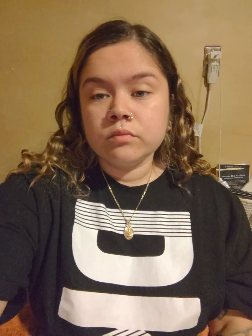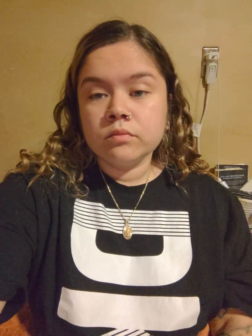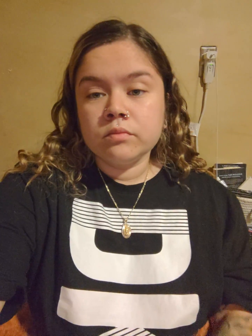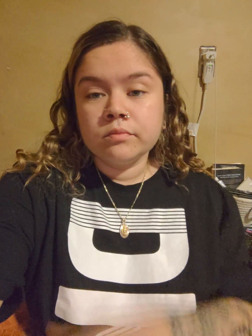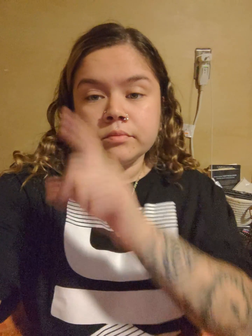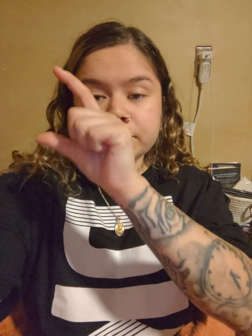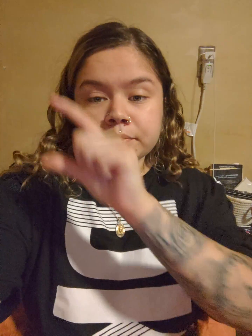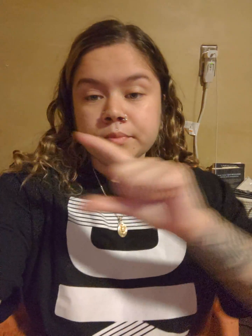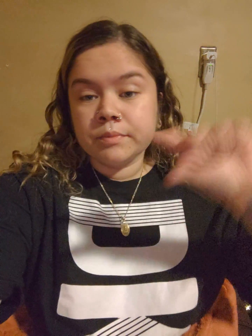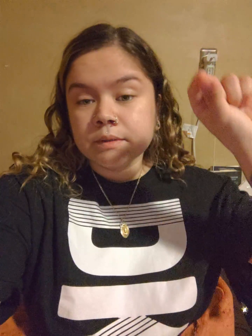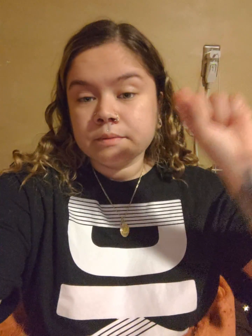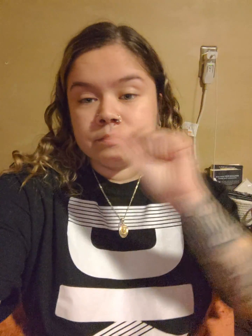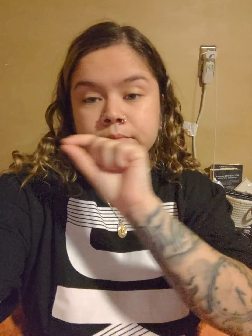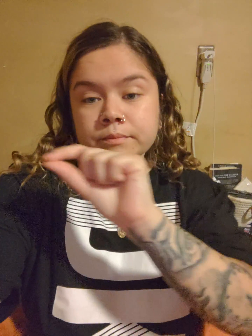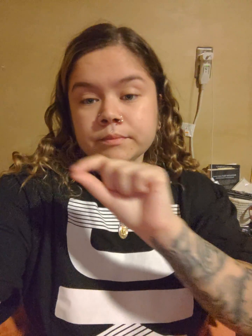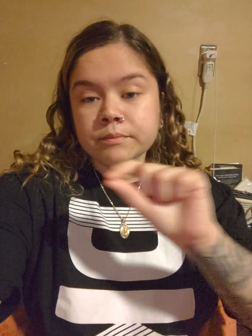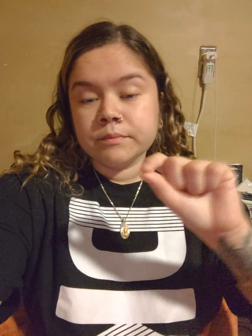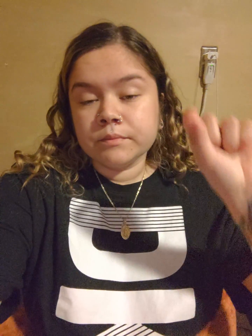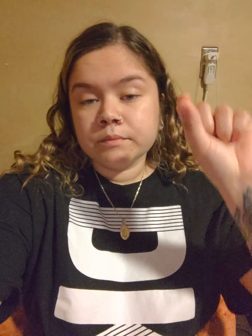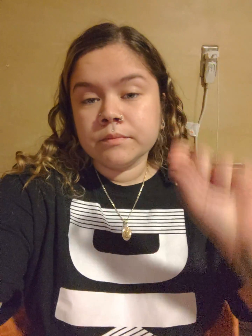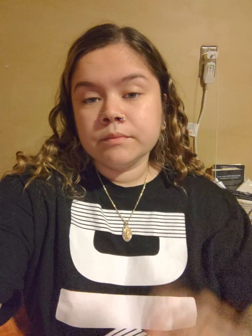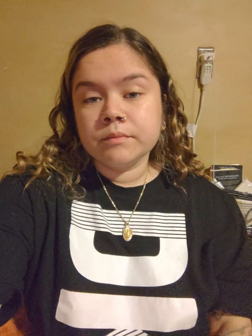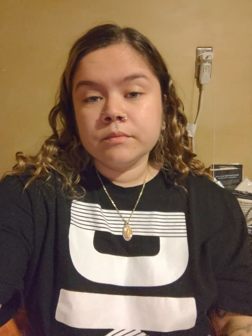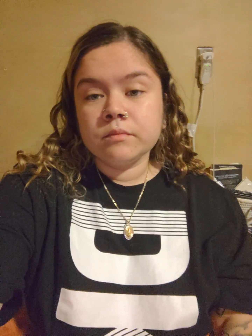peas